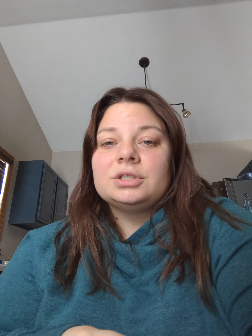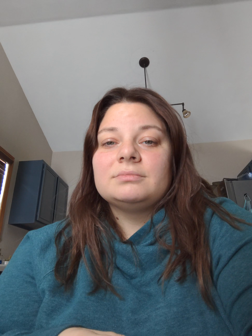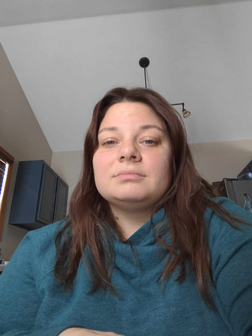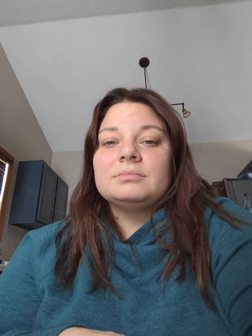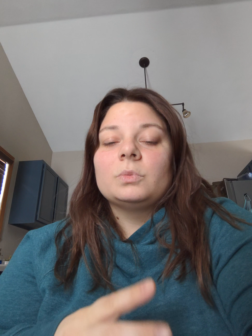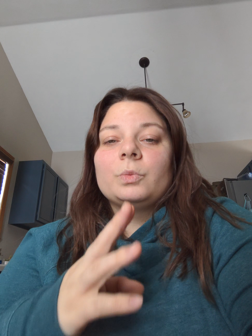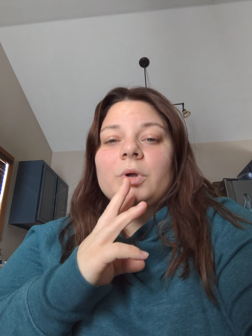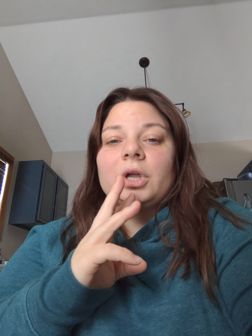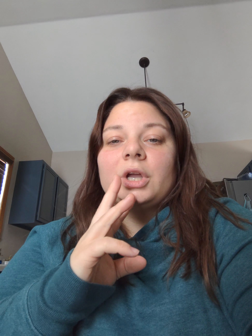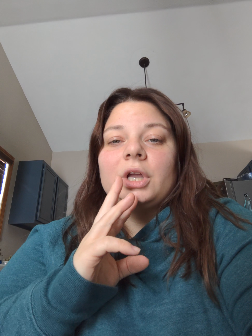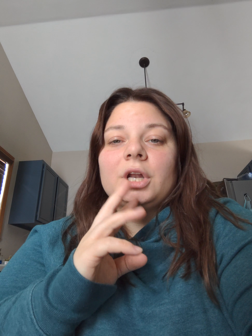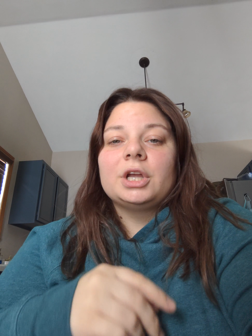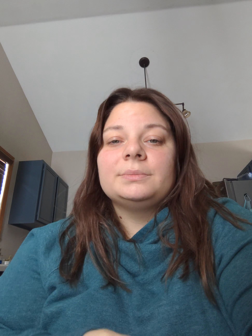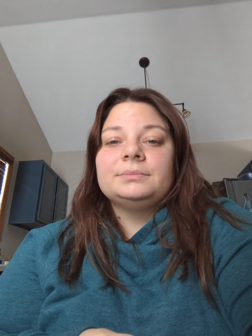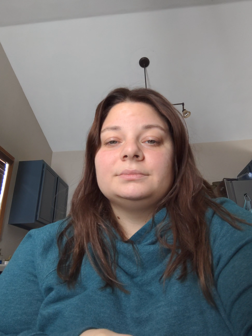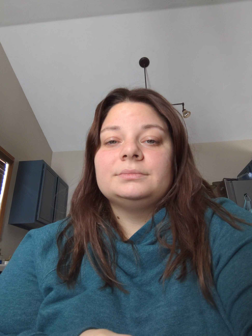water